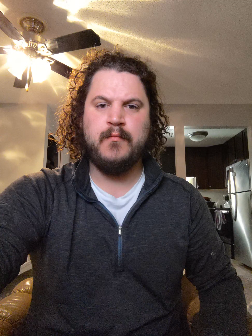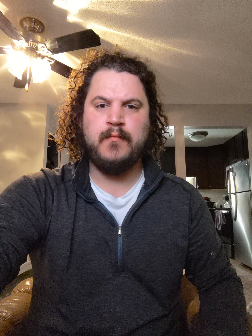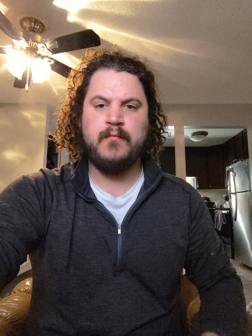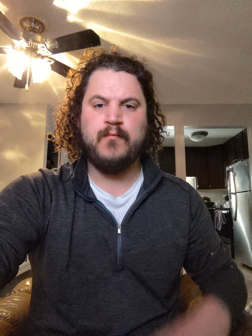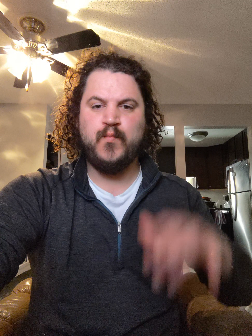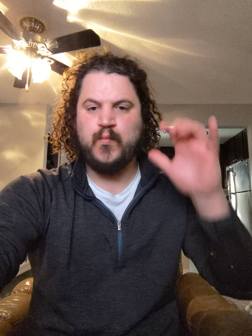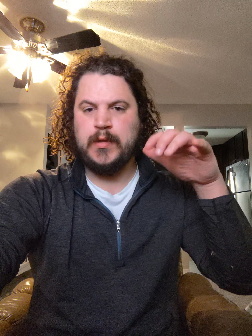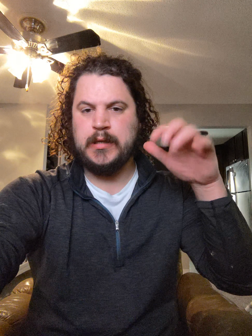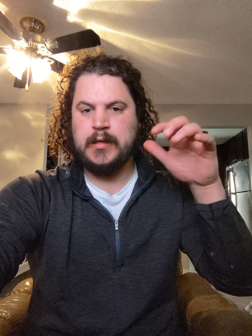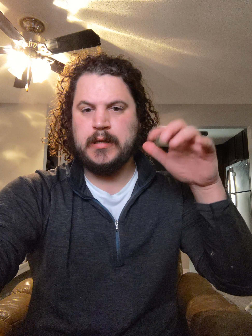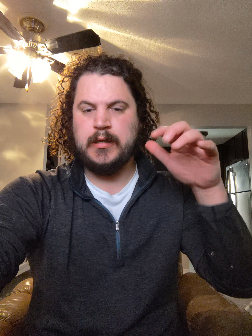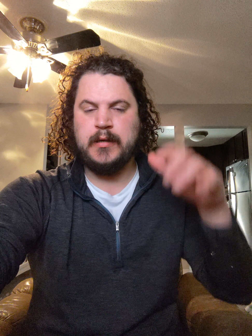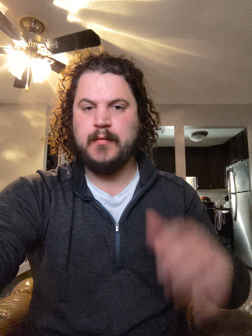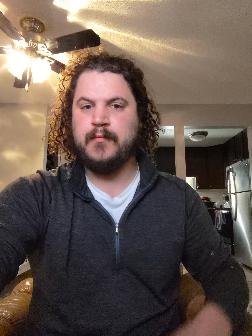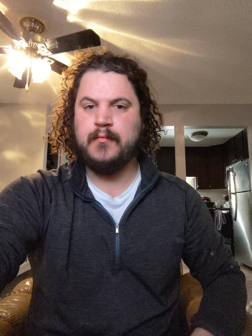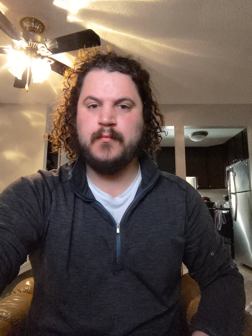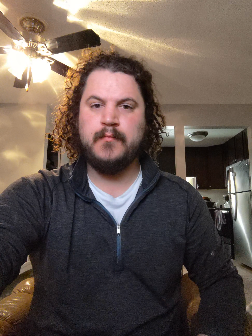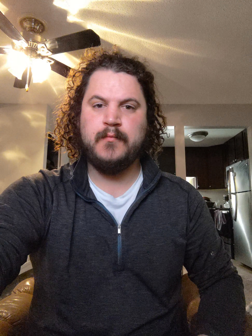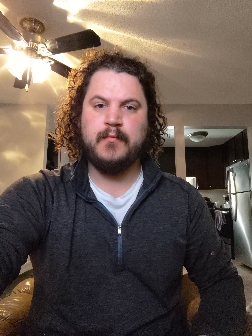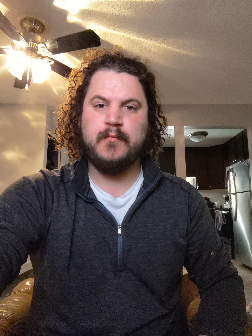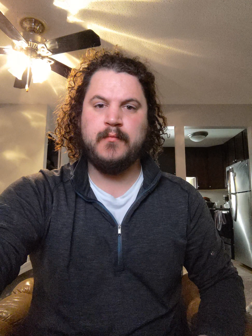rain